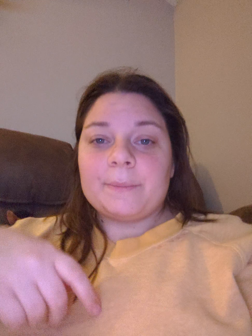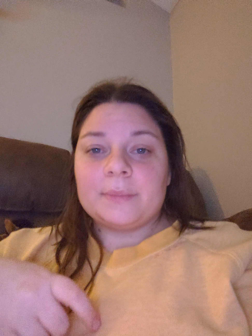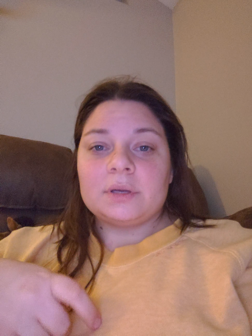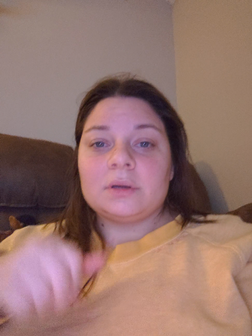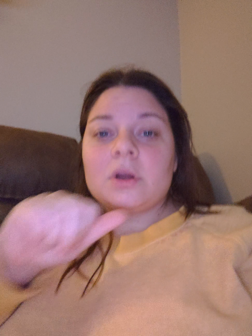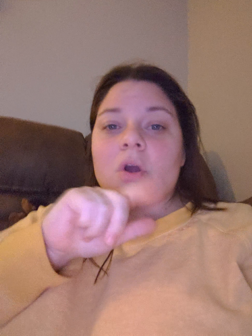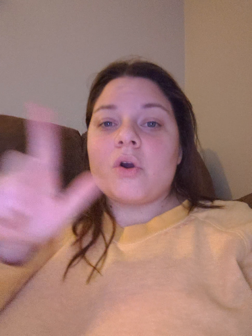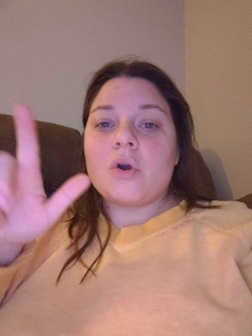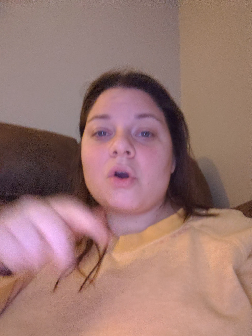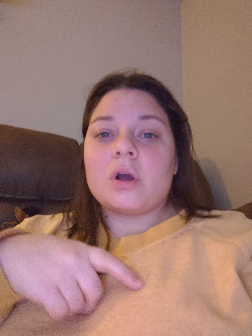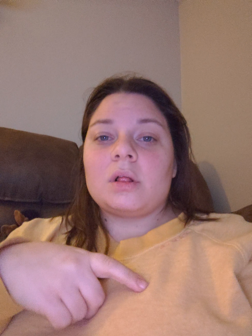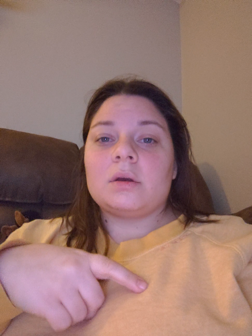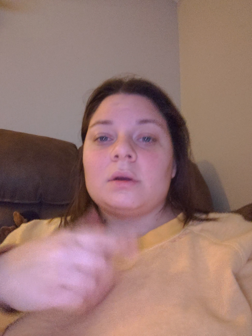all